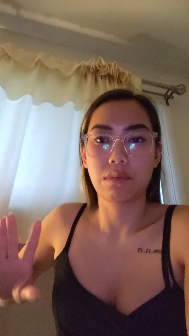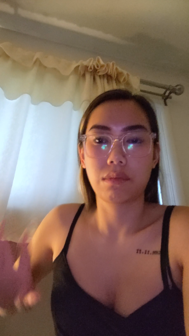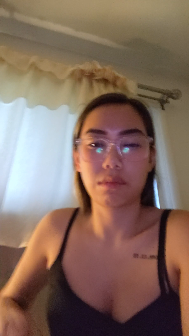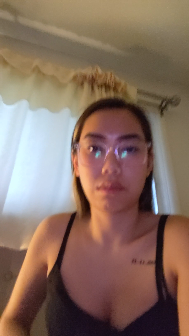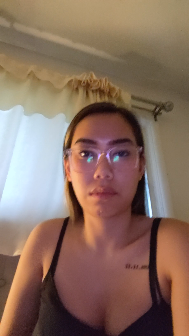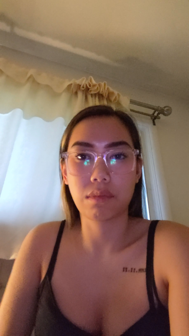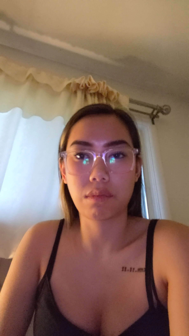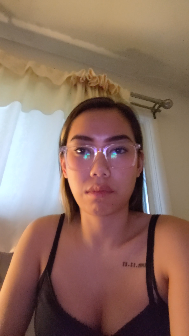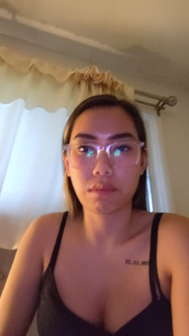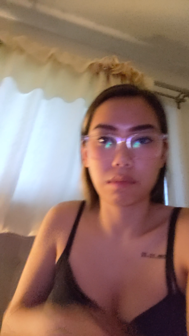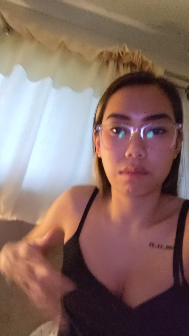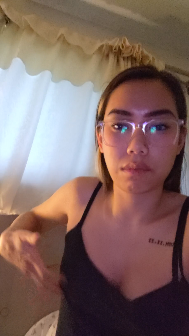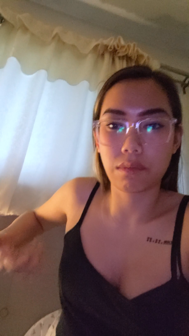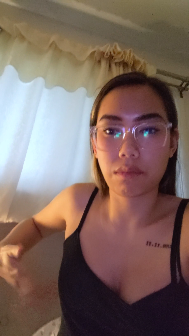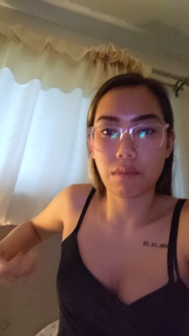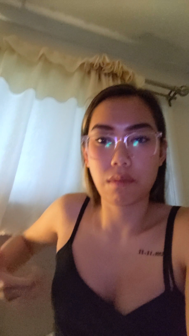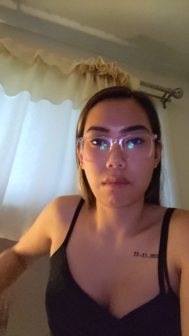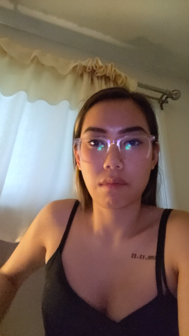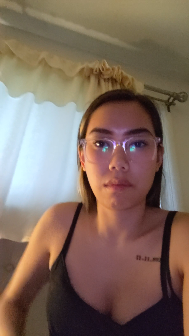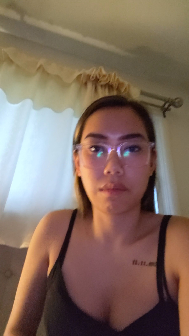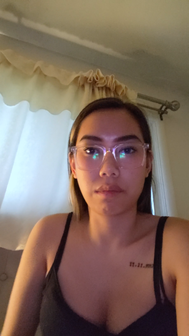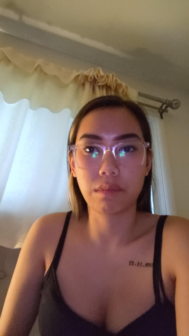monkey